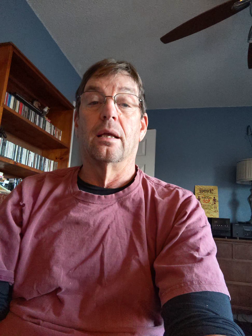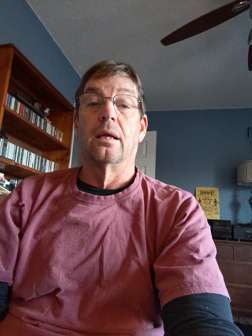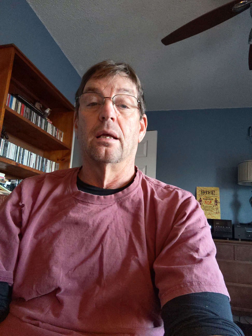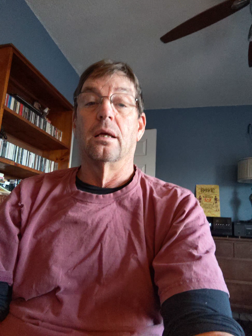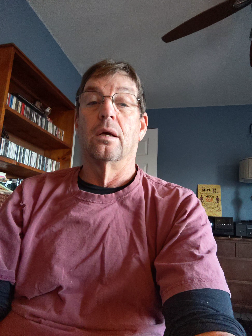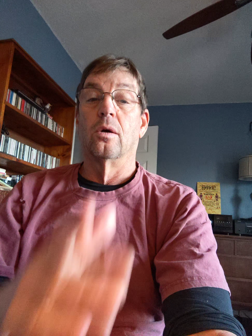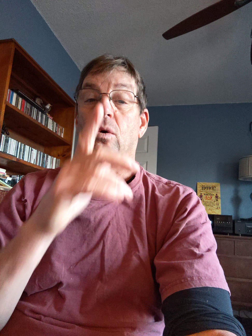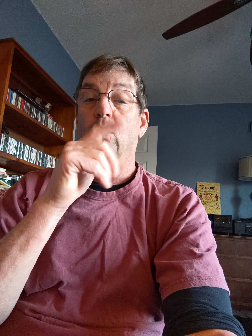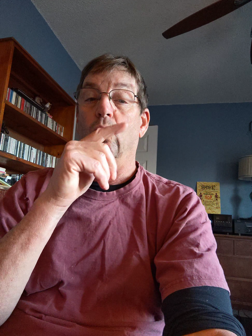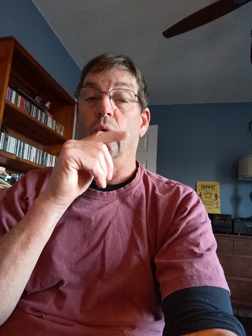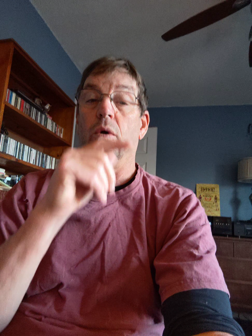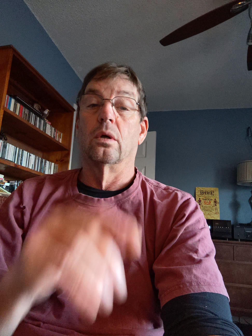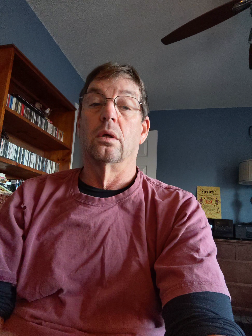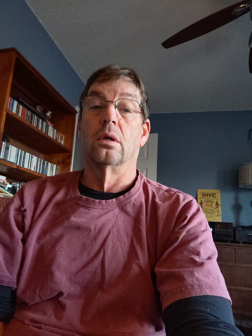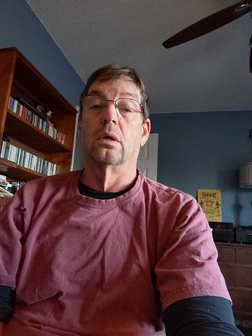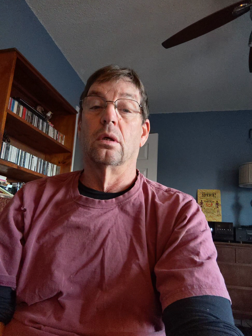who